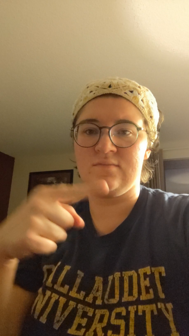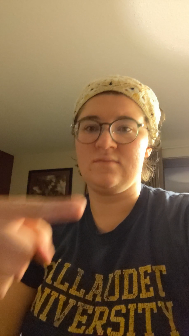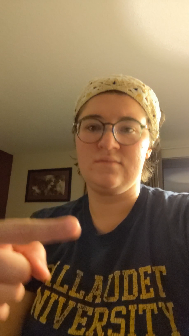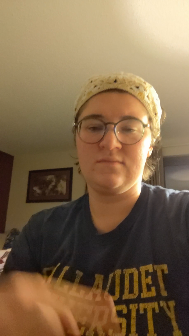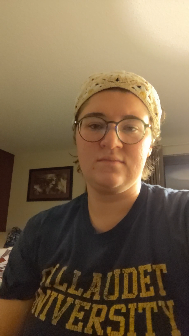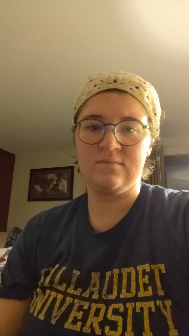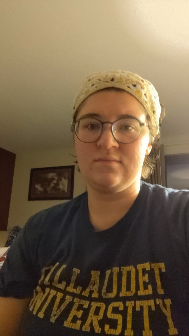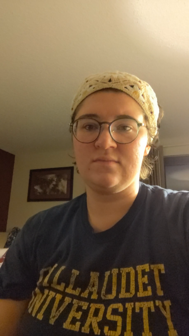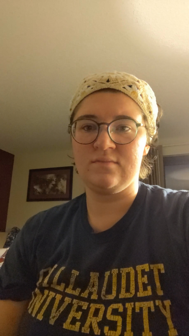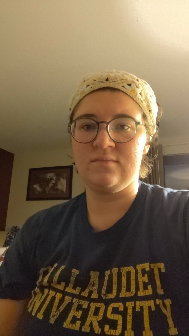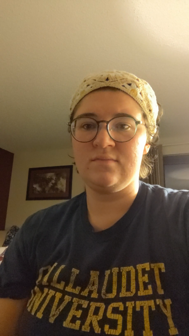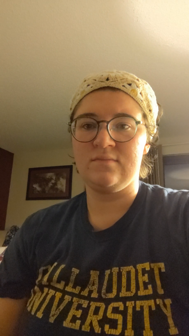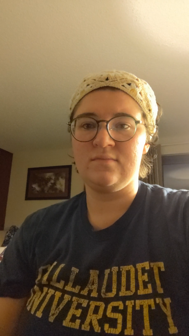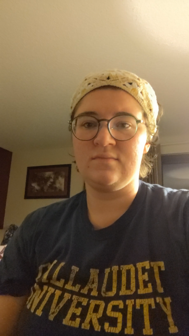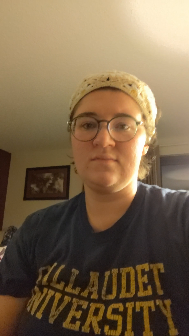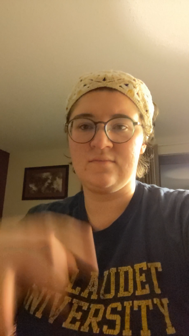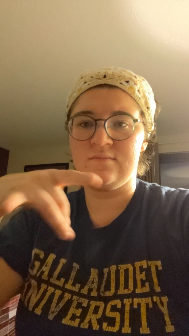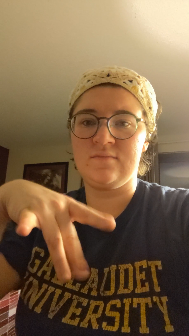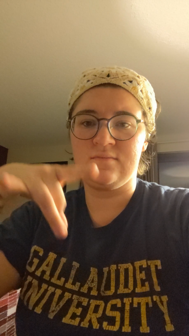pumpkin